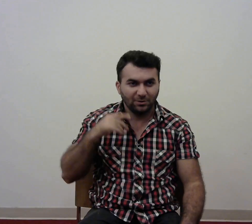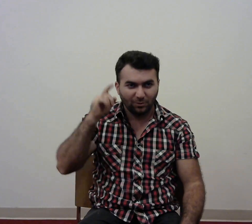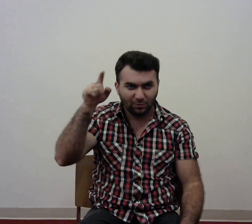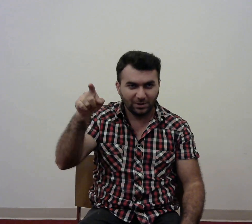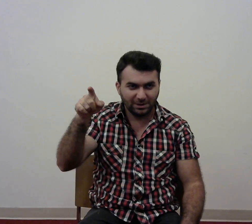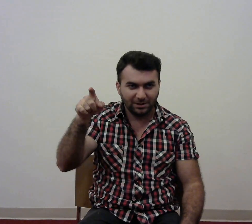orda